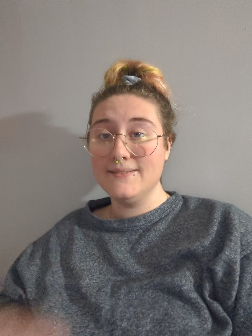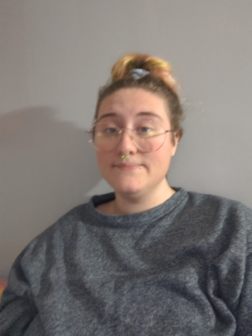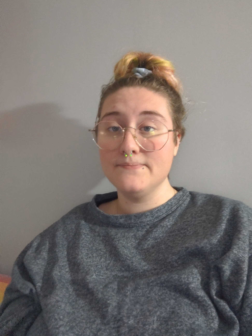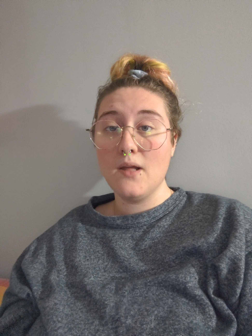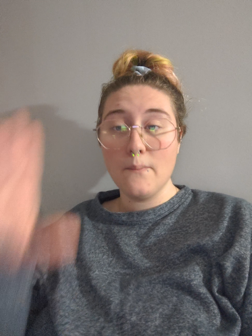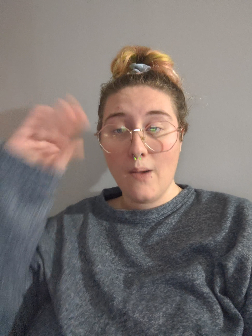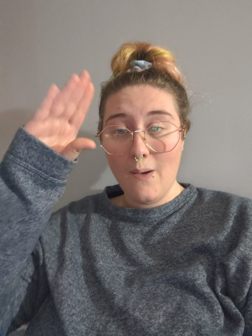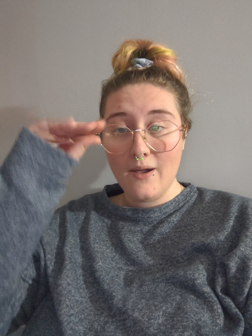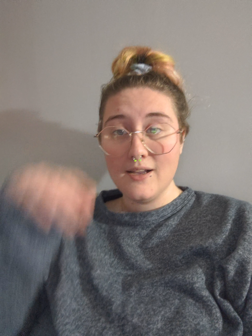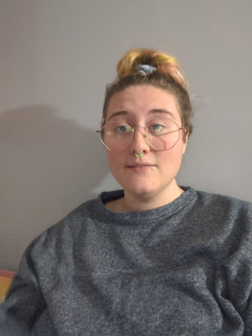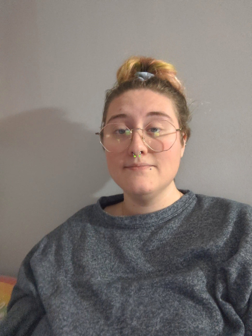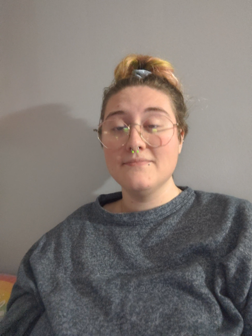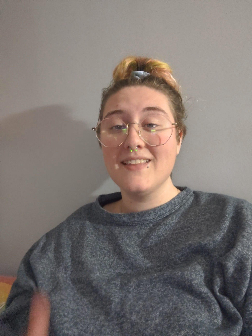boy